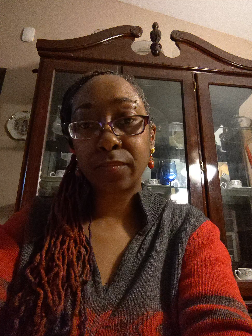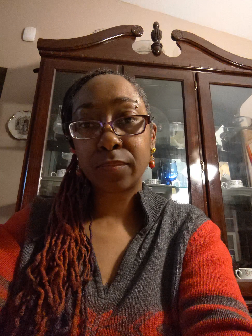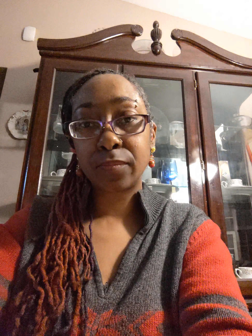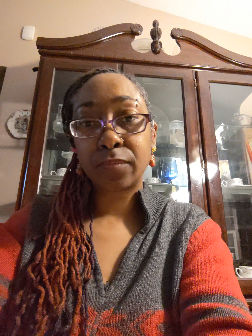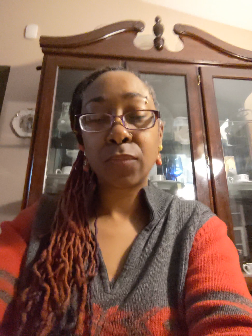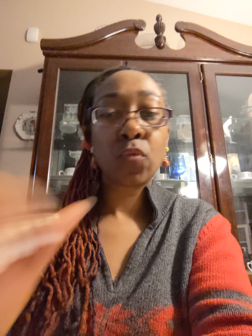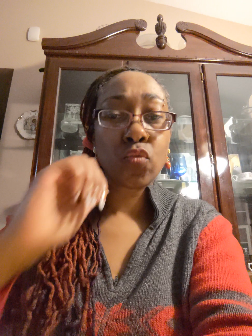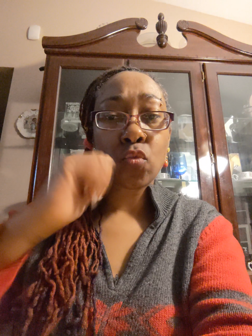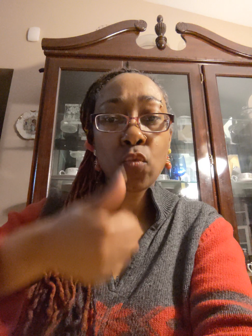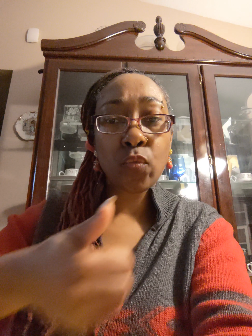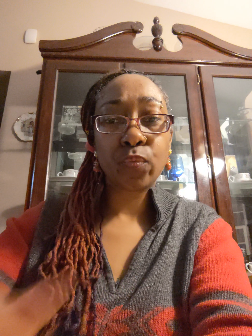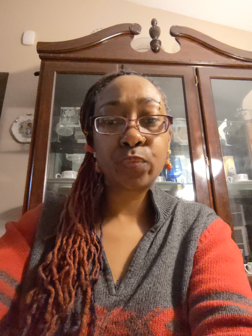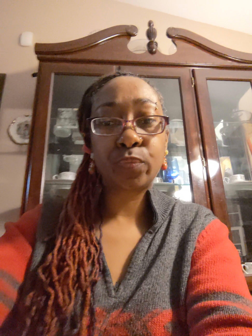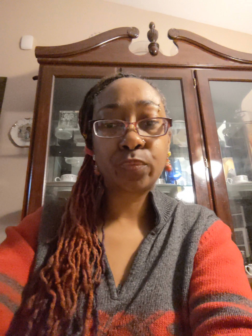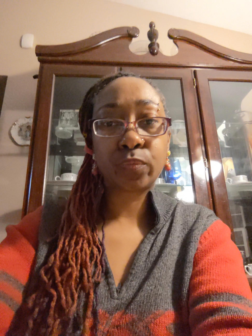tomorrow